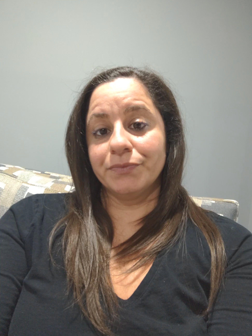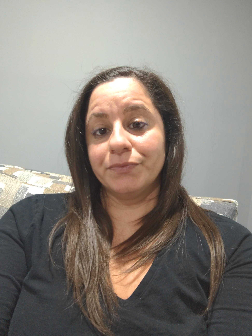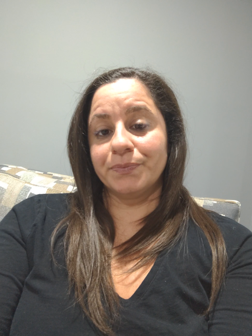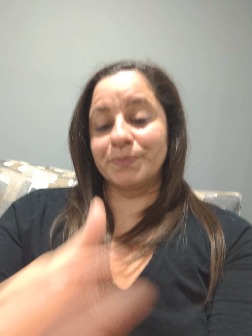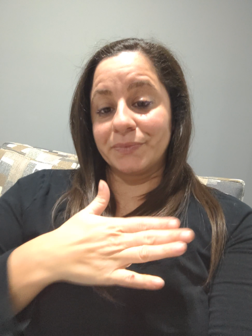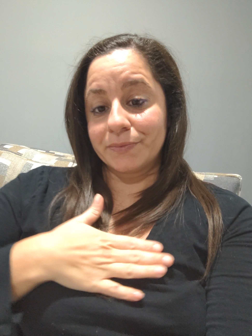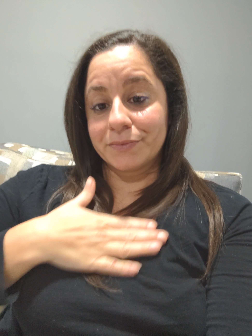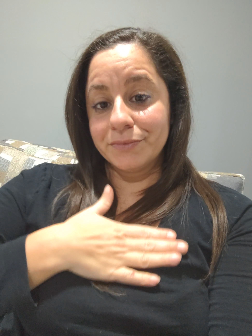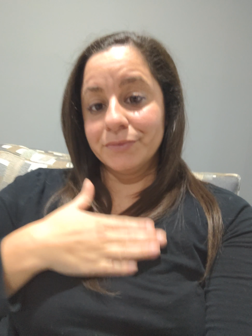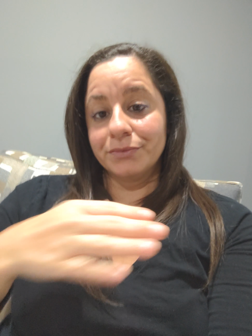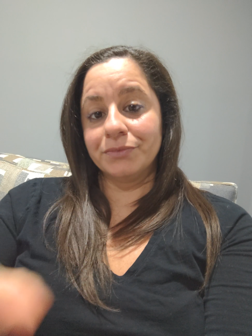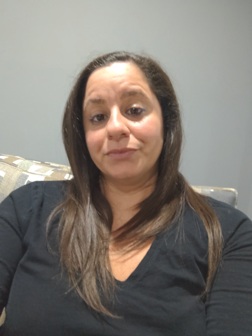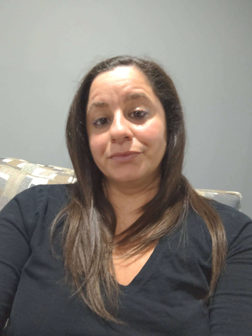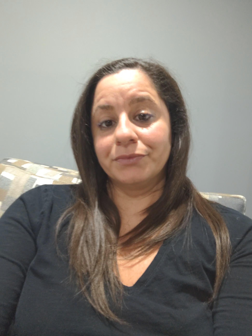please